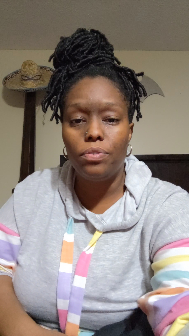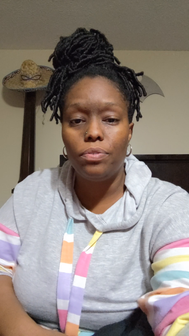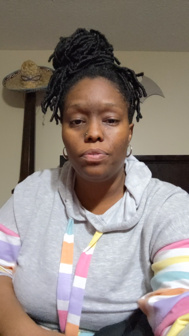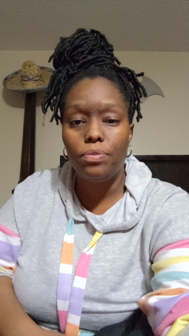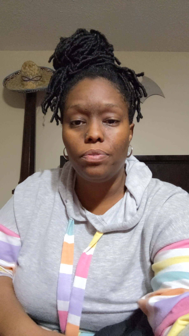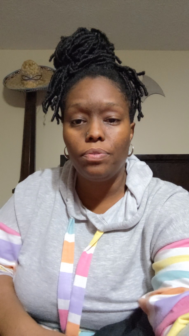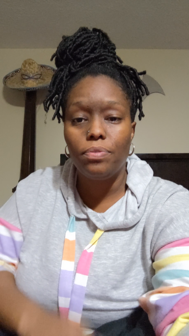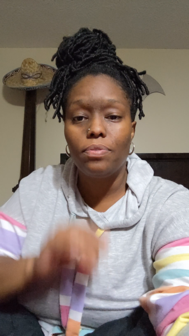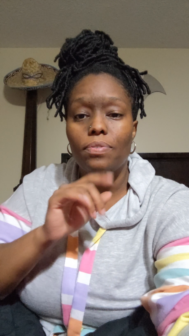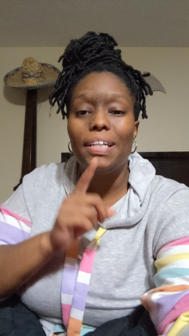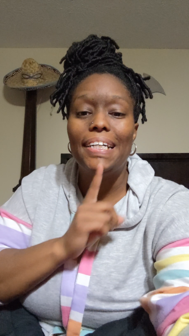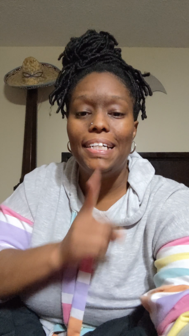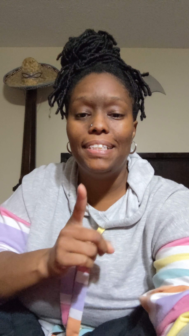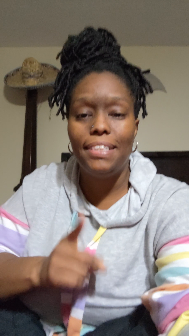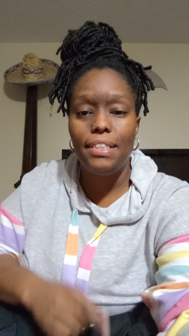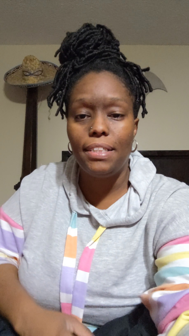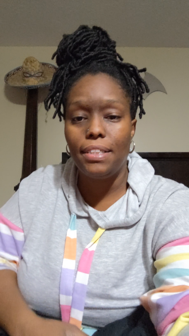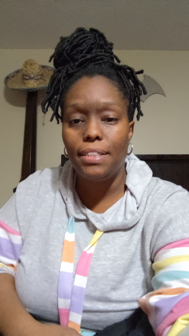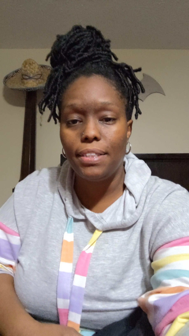is